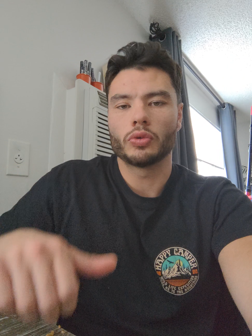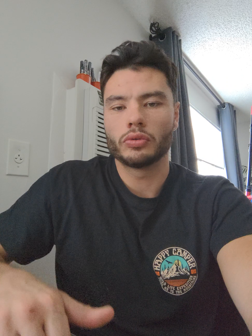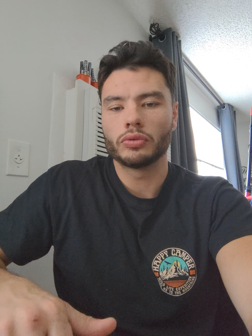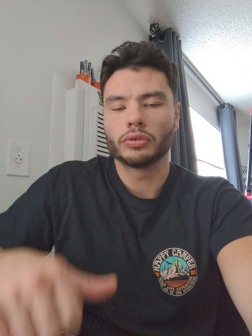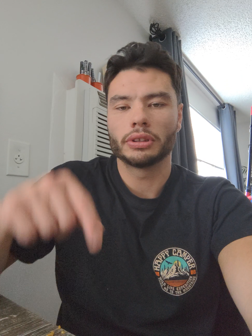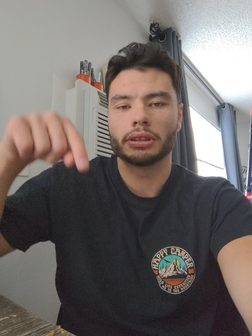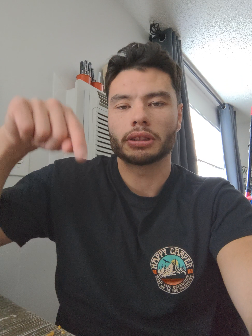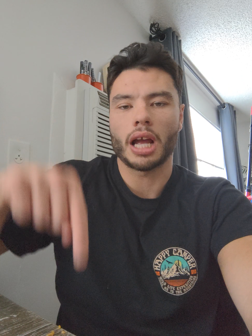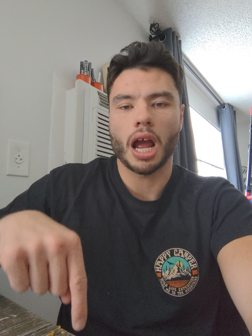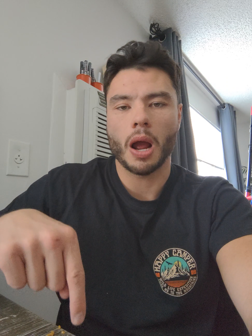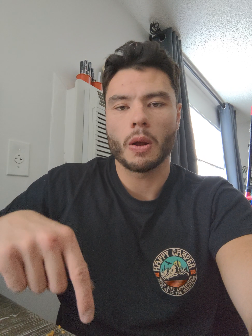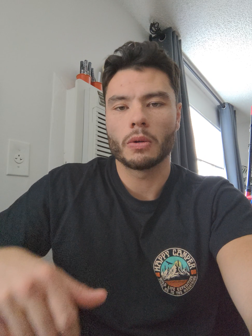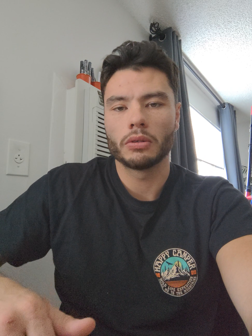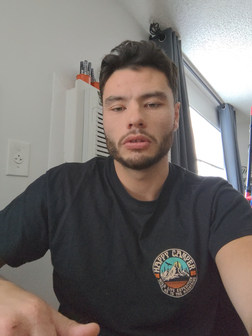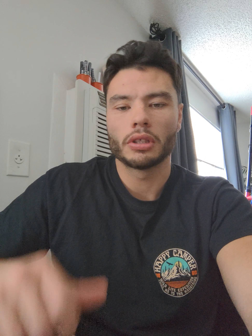down